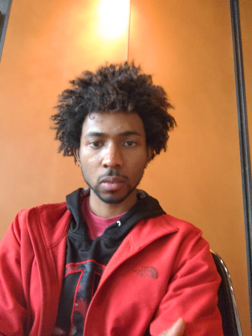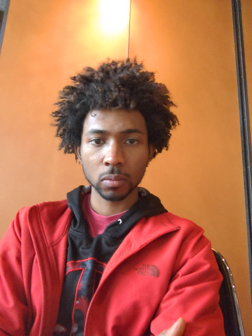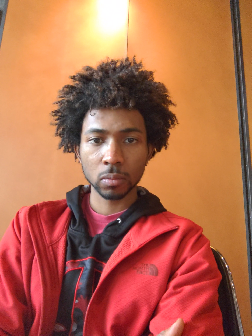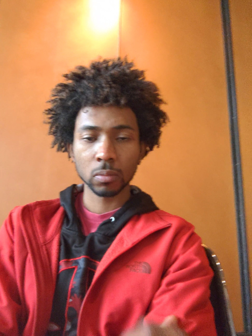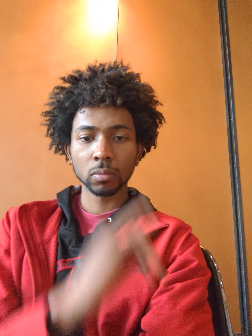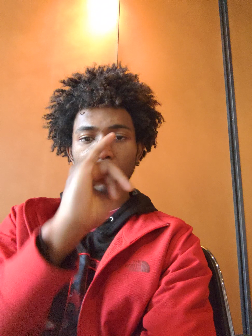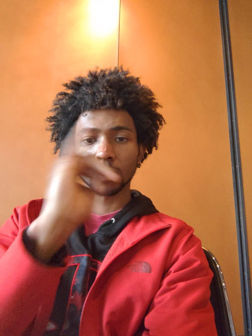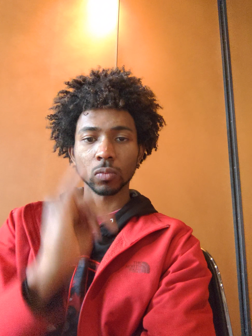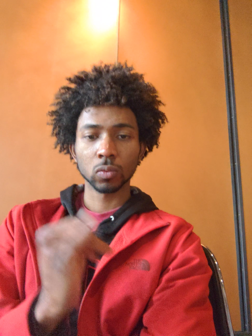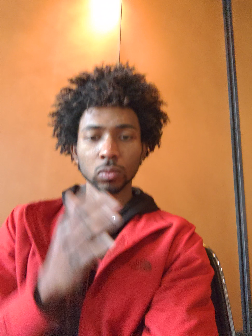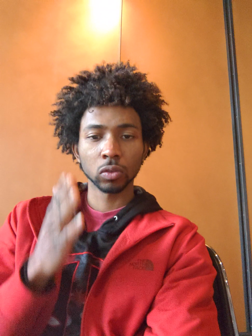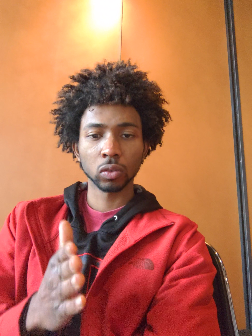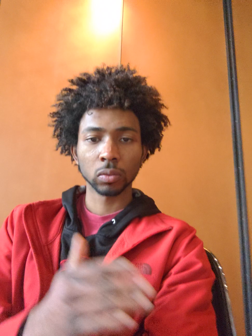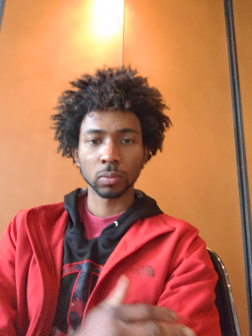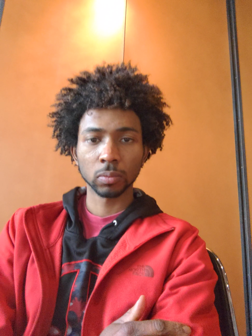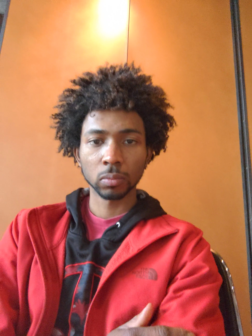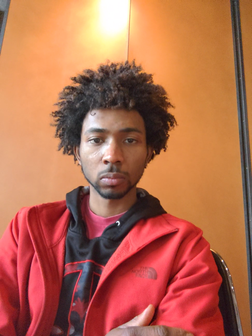drawer